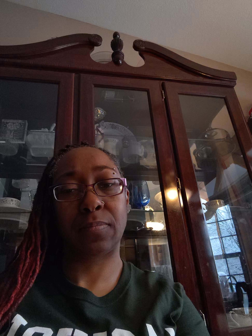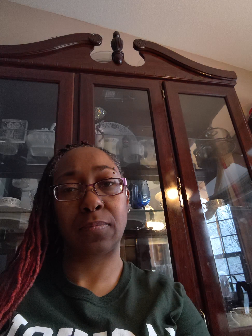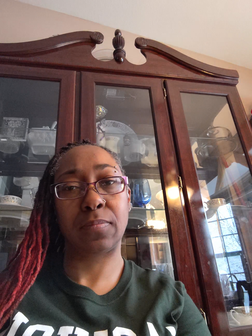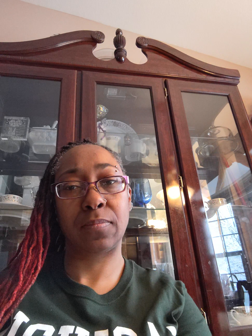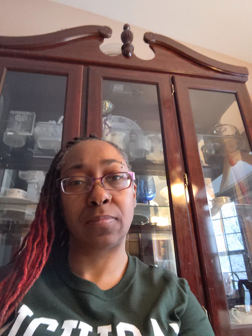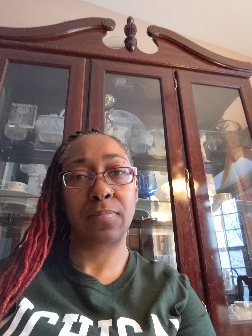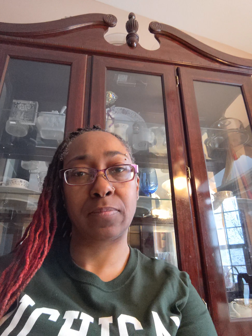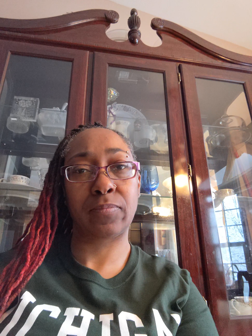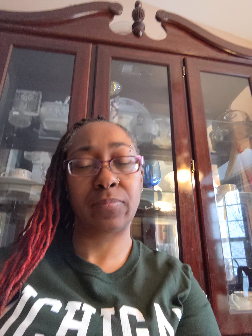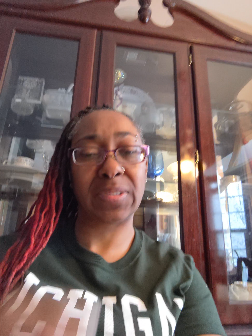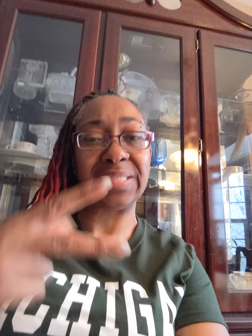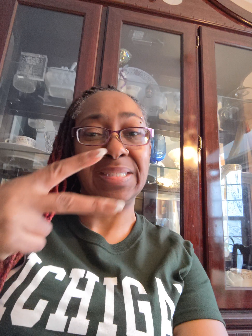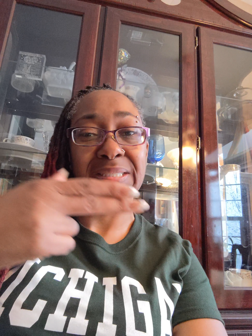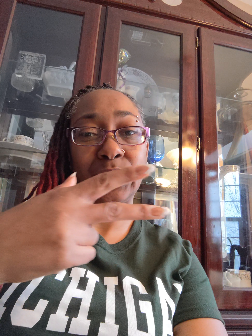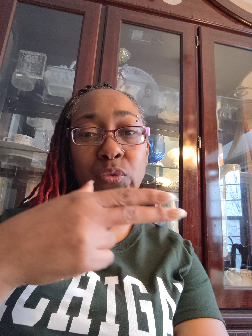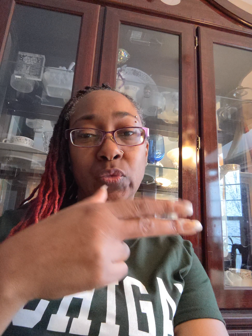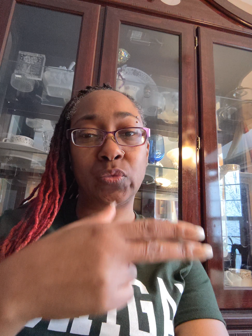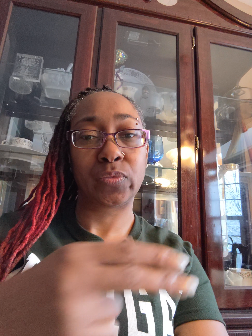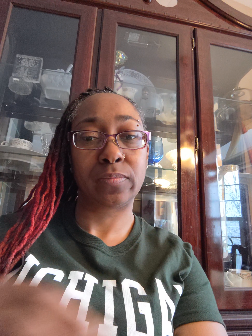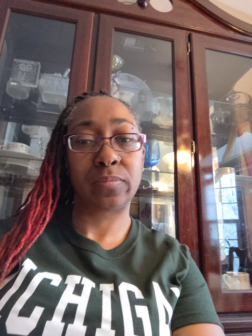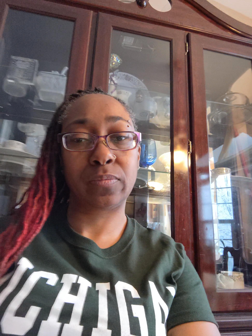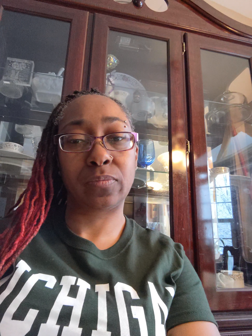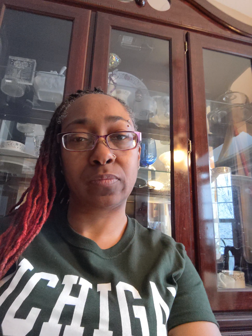scissors